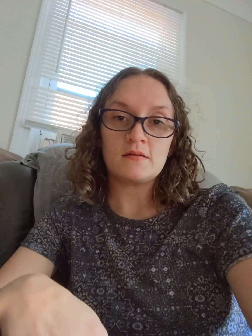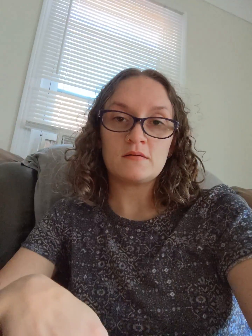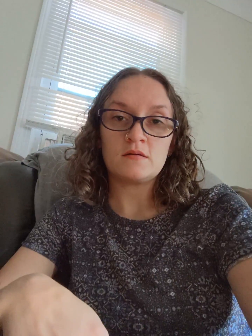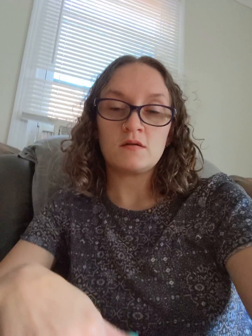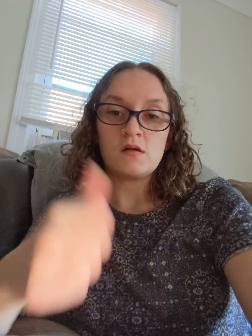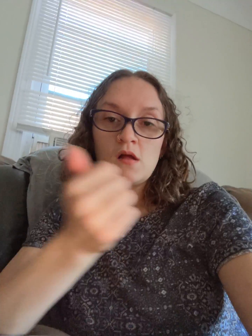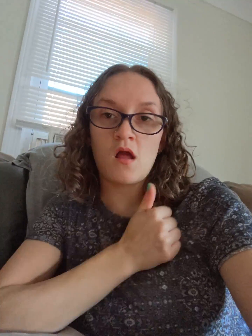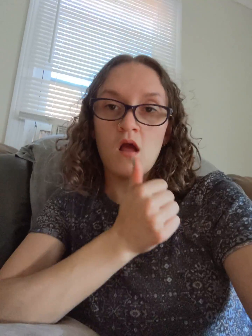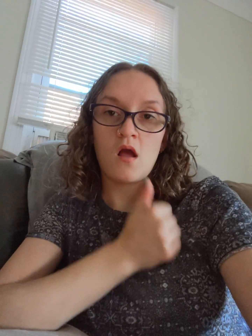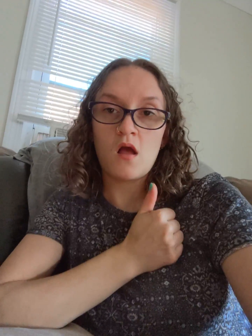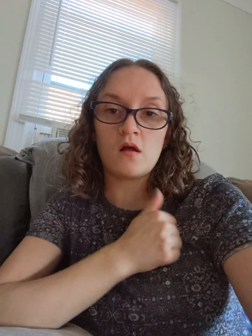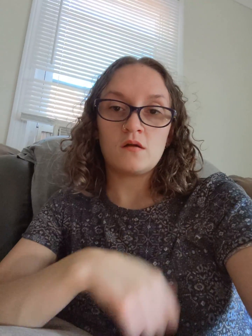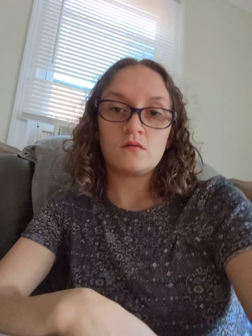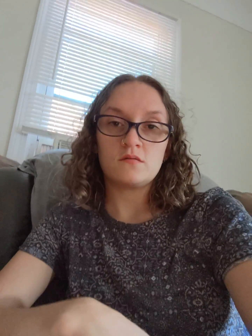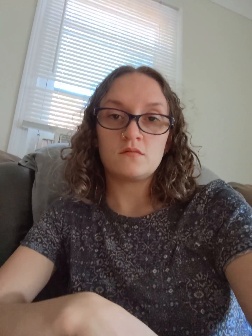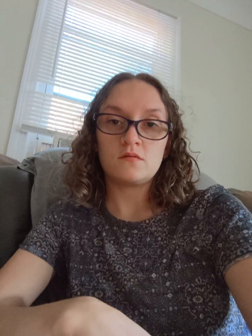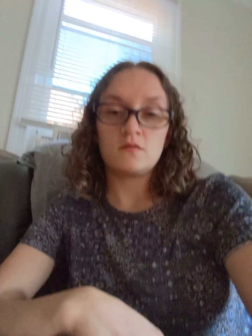hug